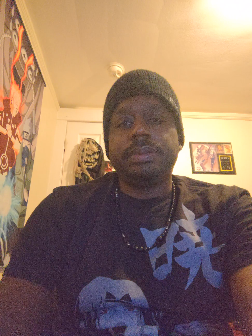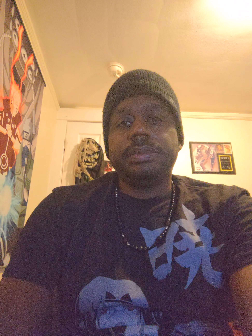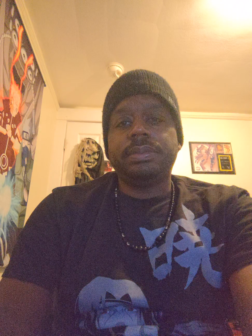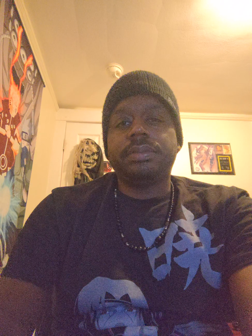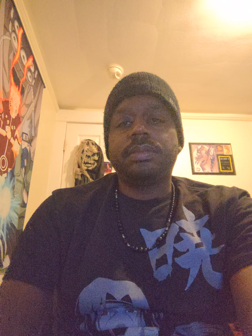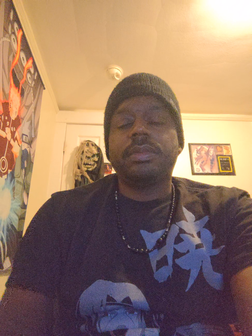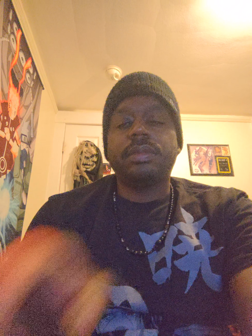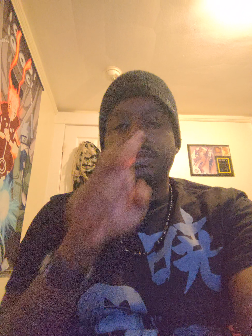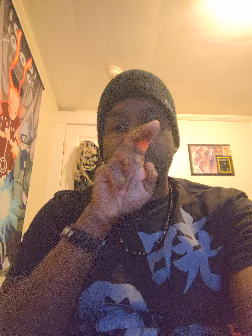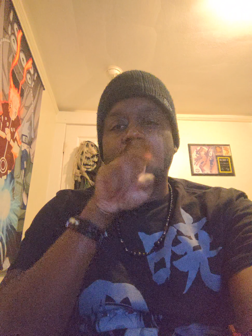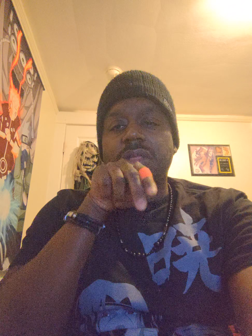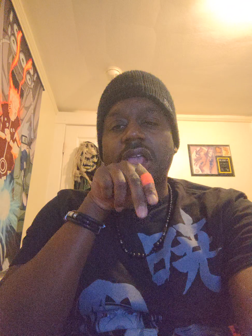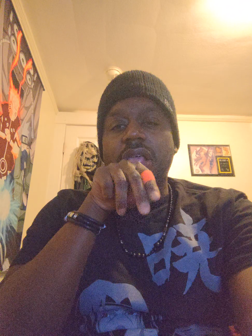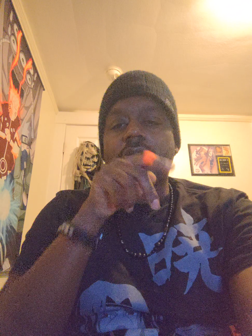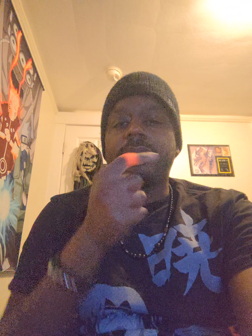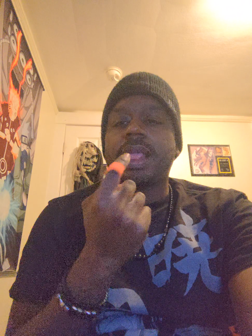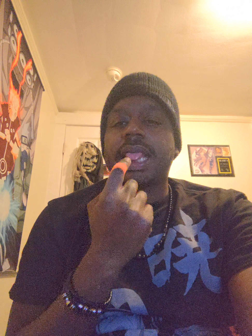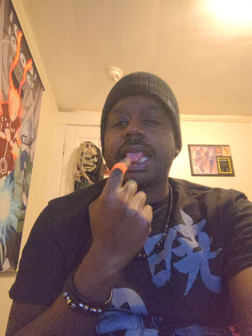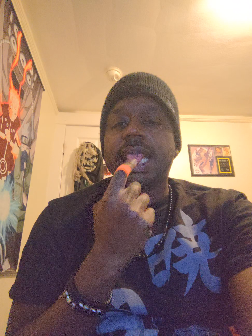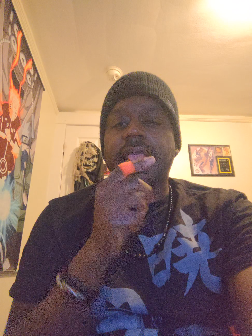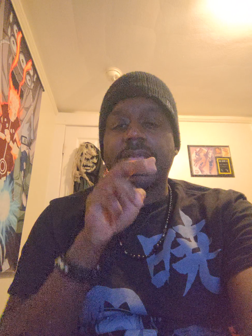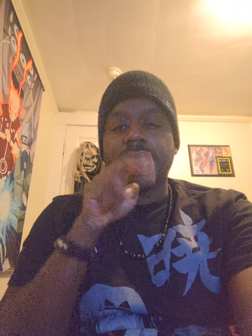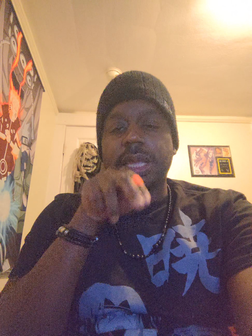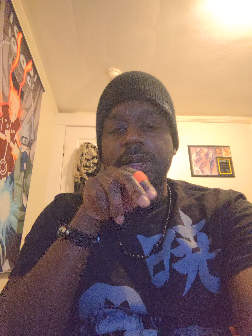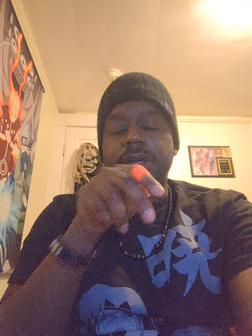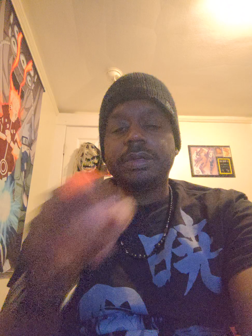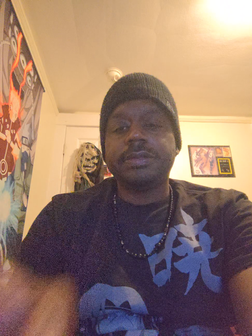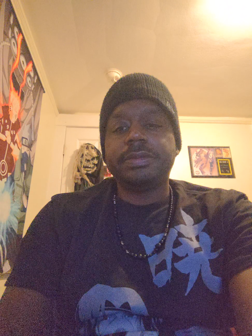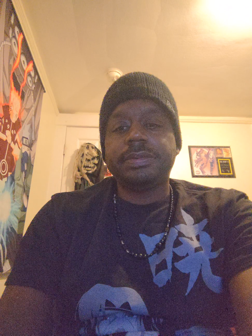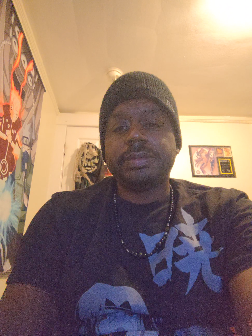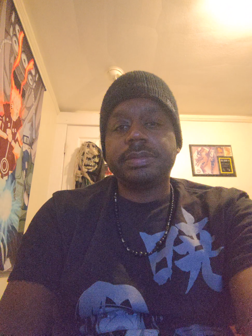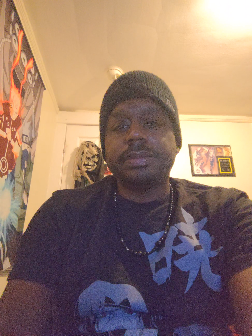tongue